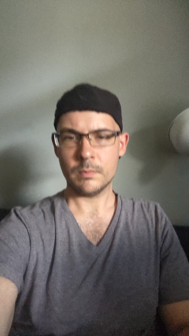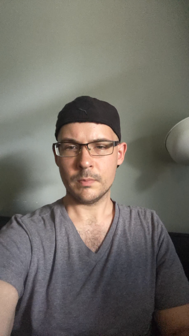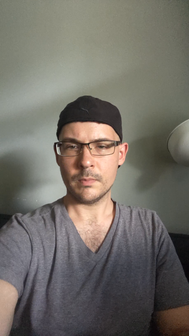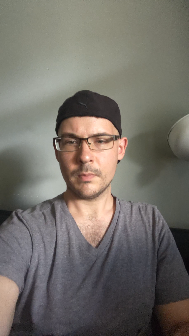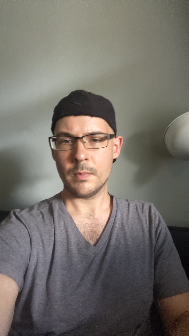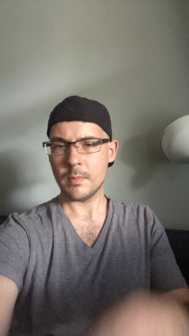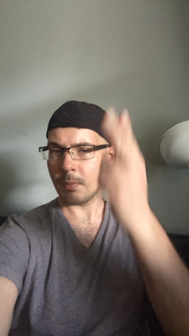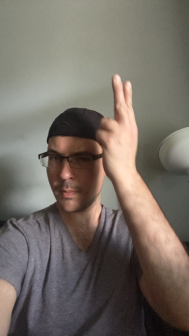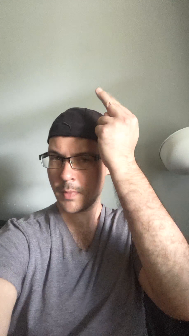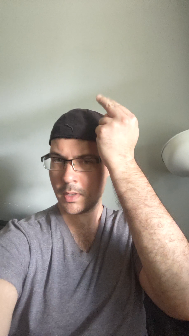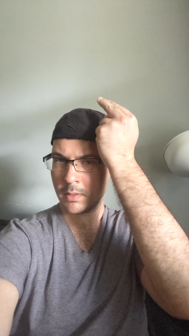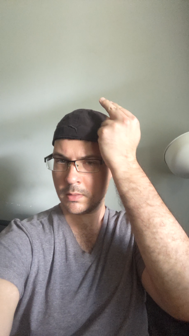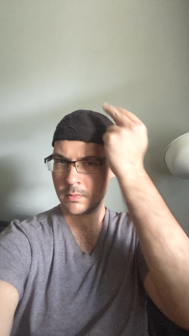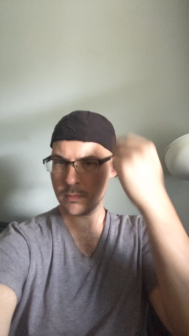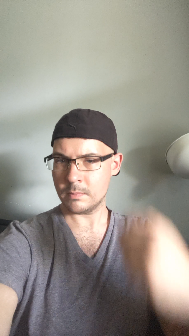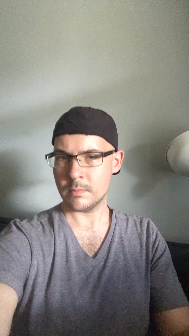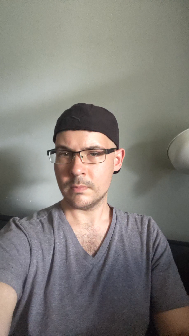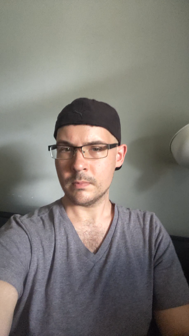bunny